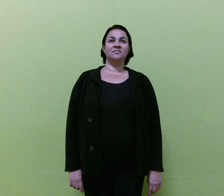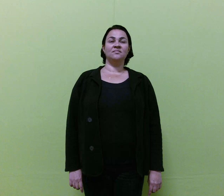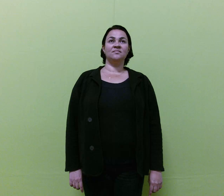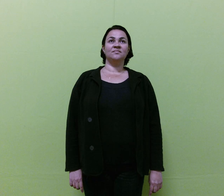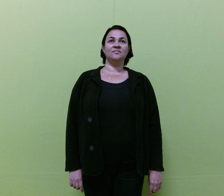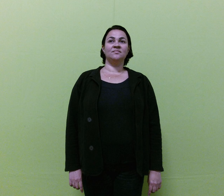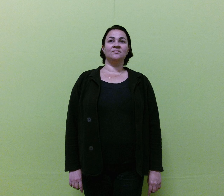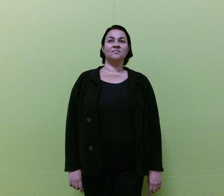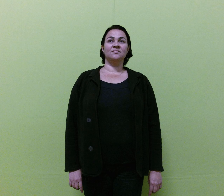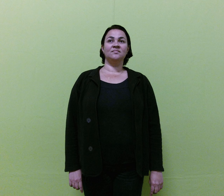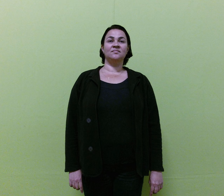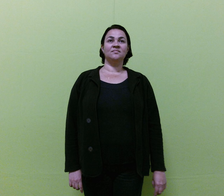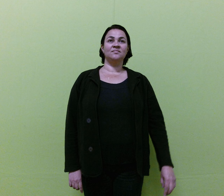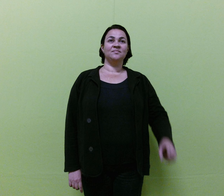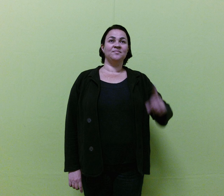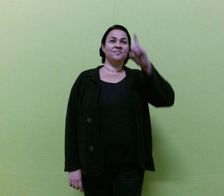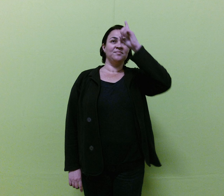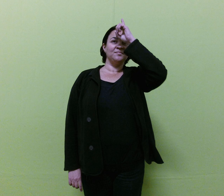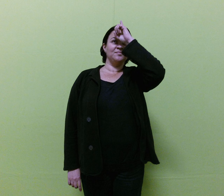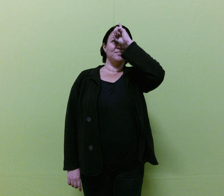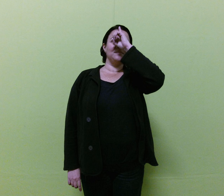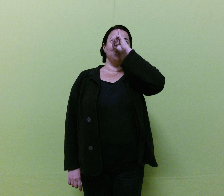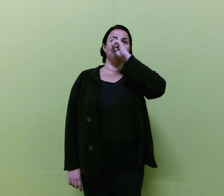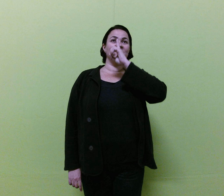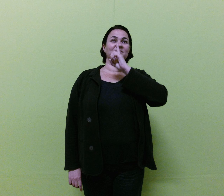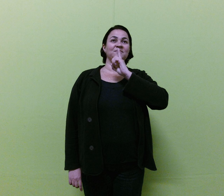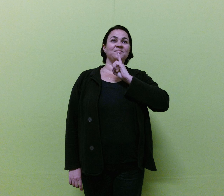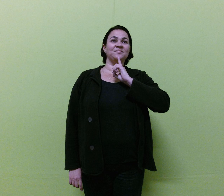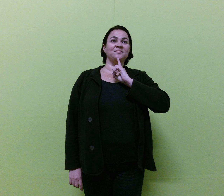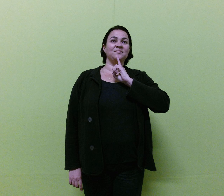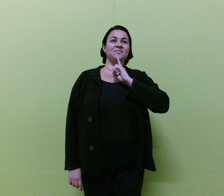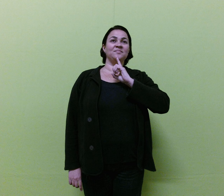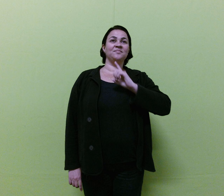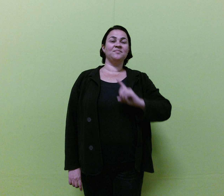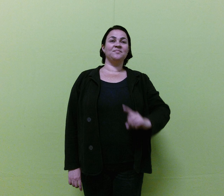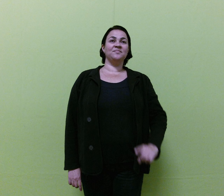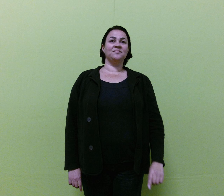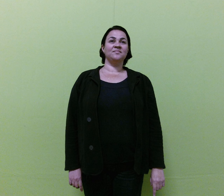amarelo